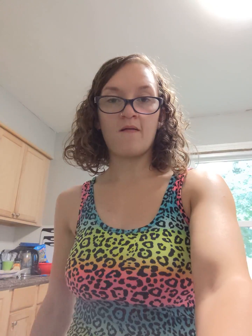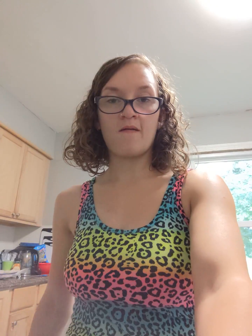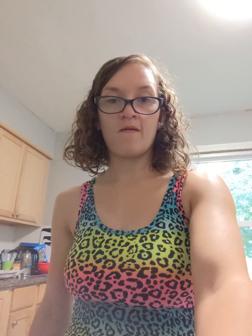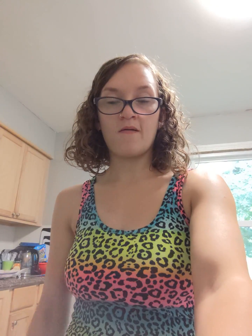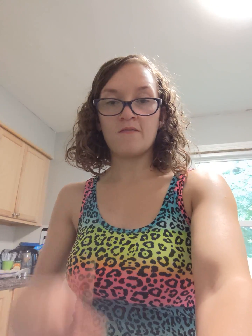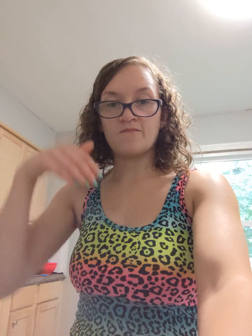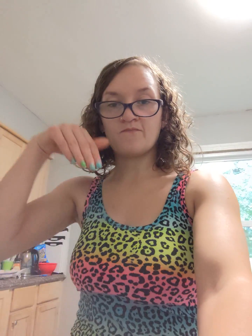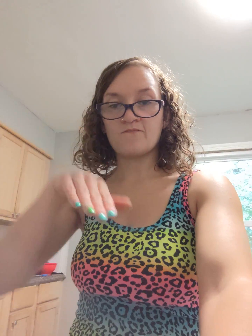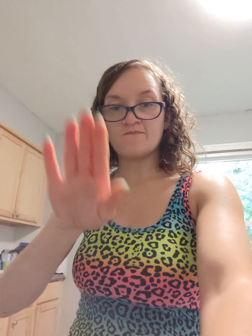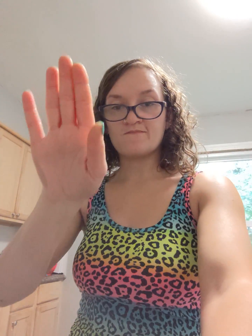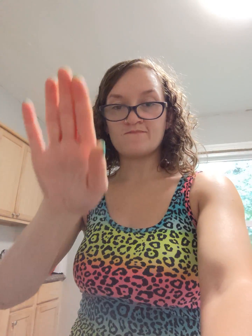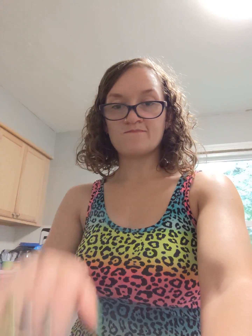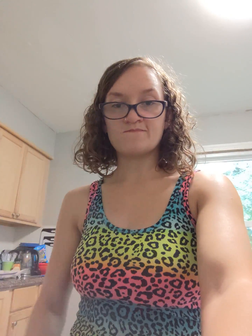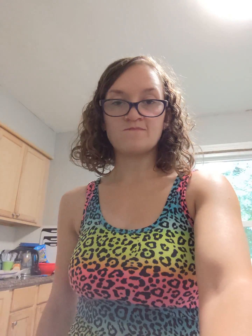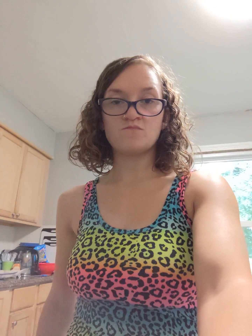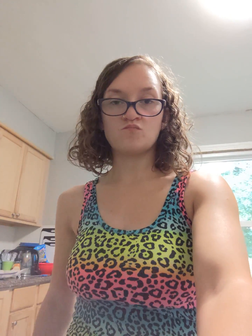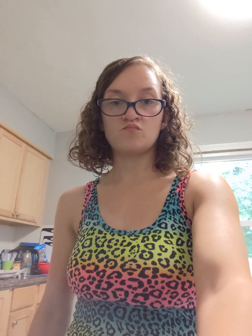enter